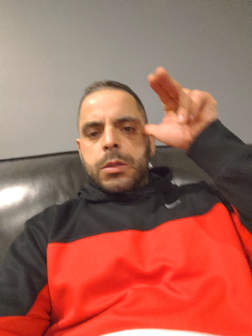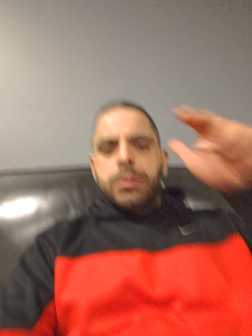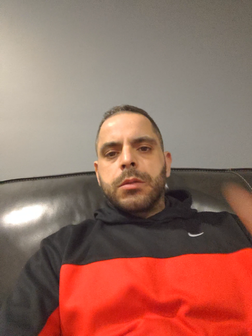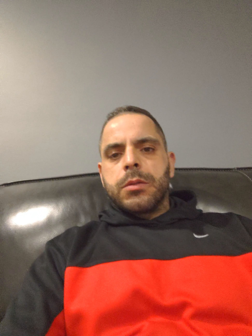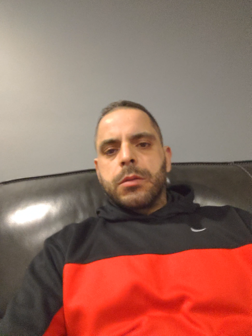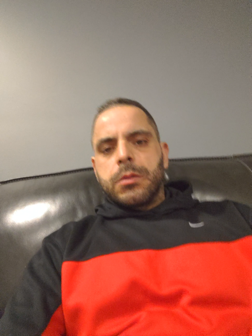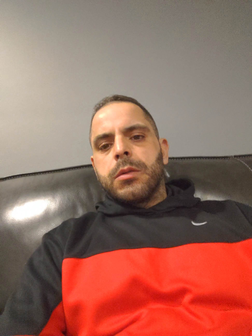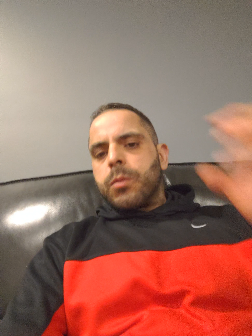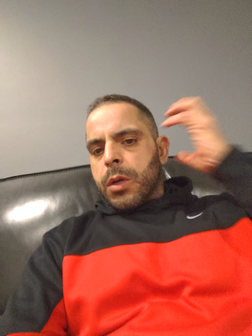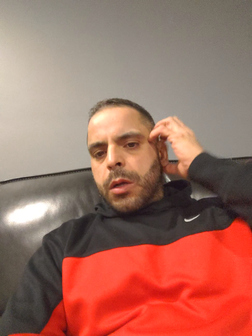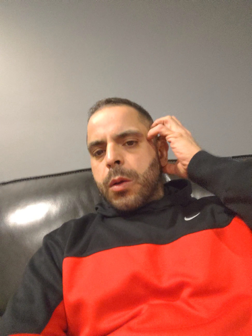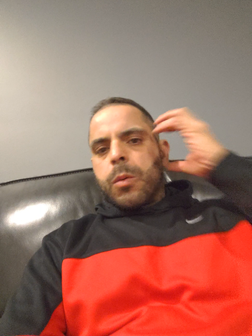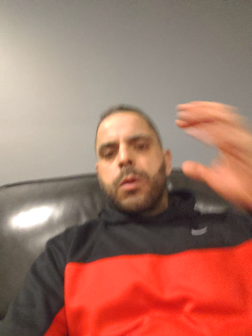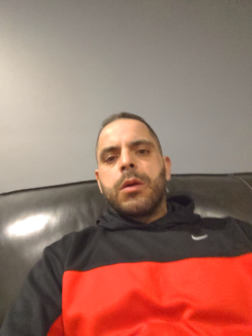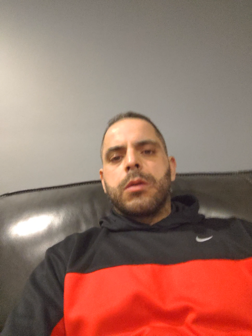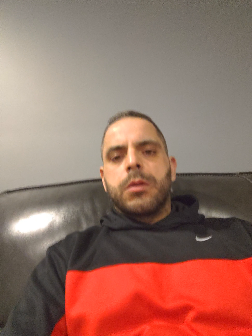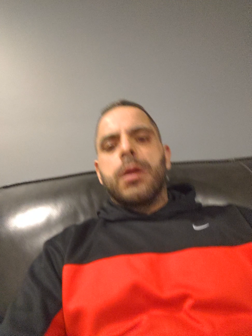radio